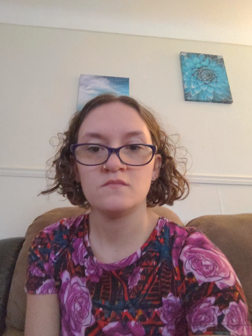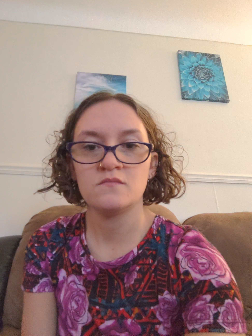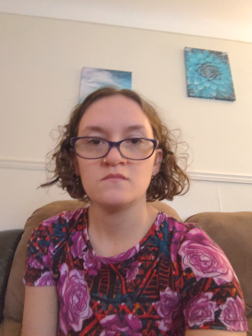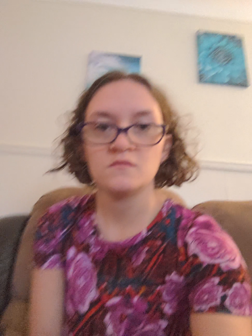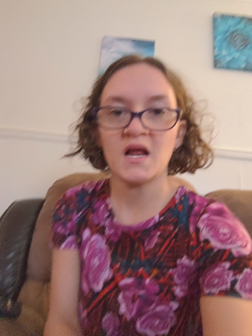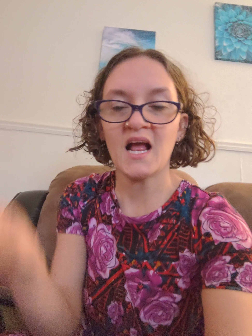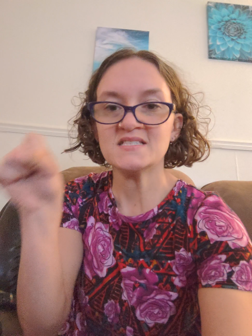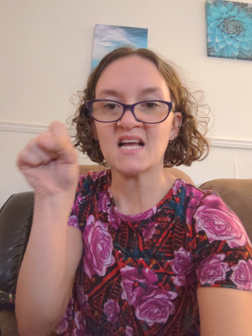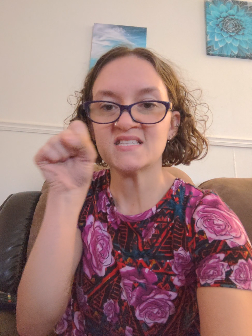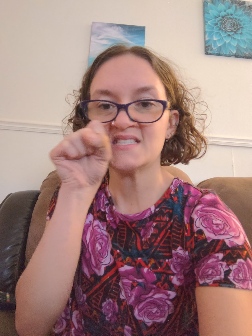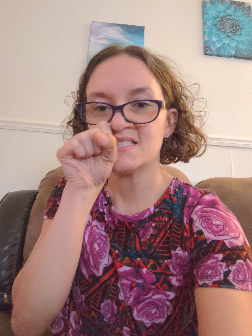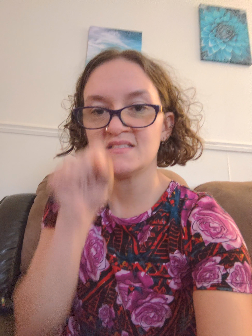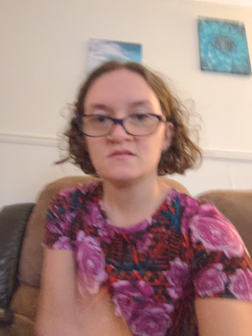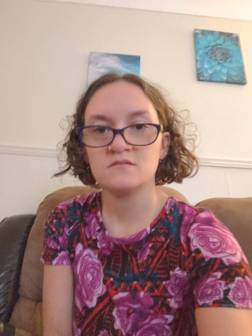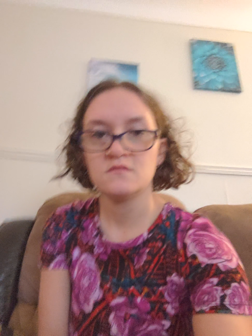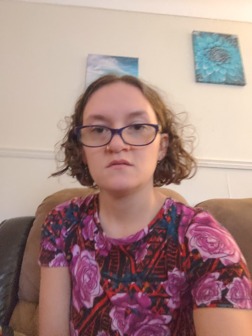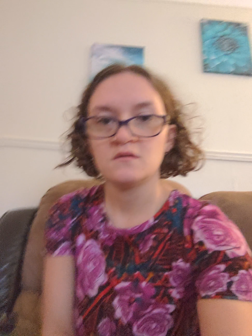carrot